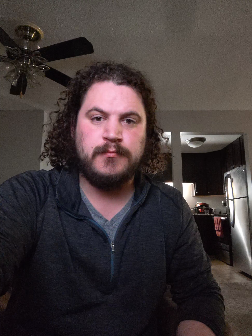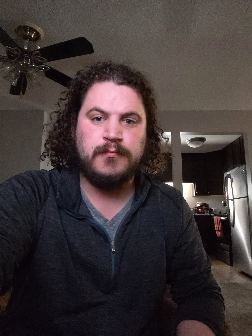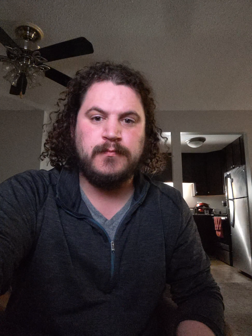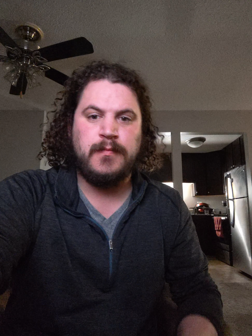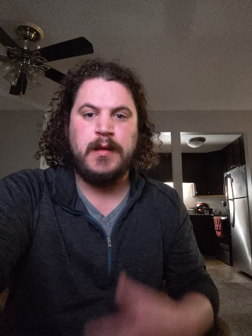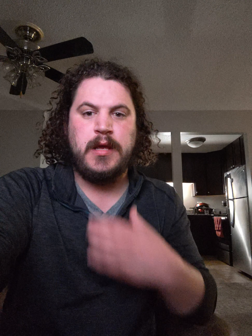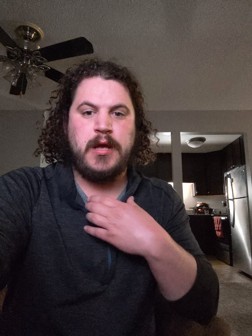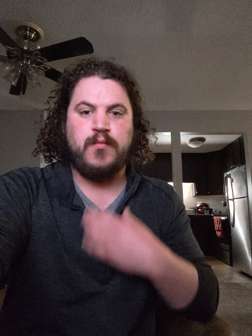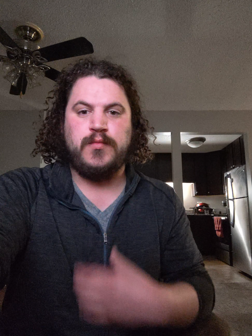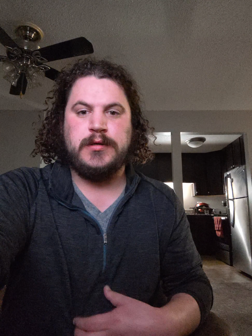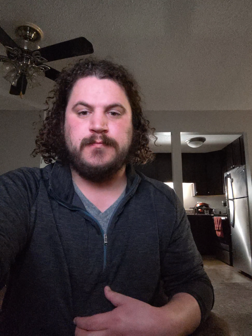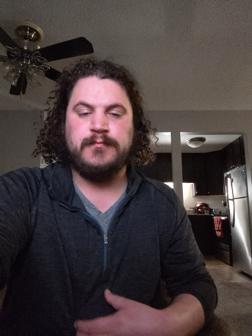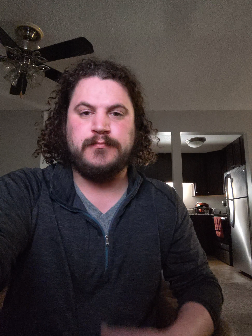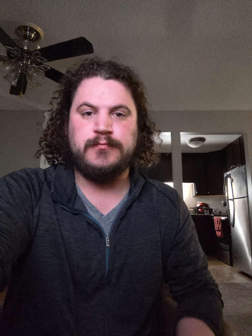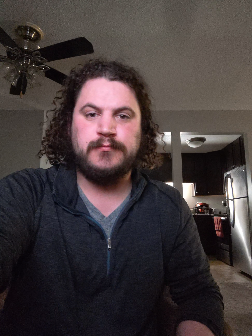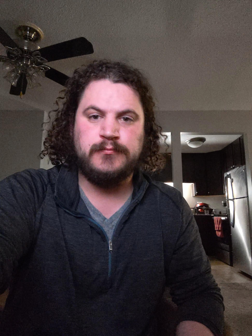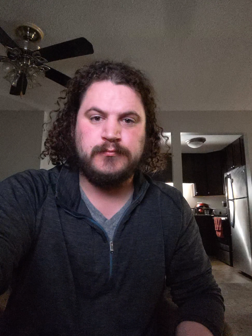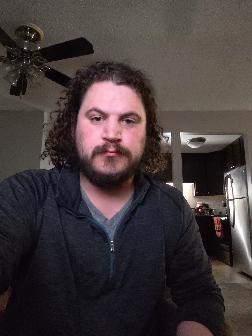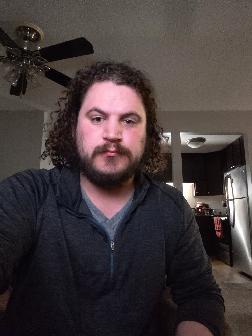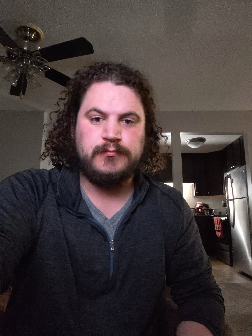hungry